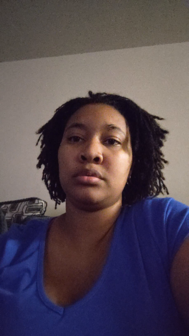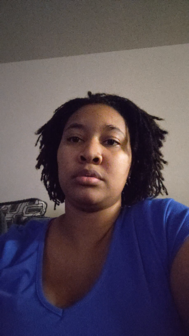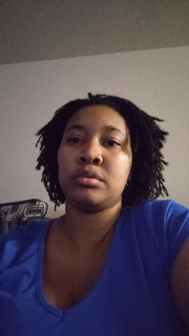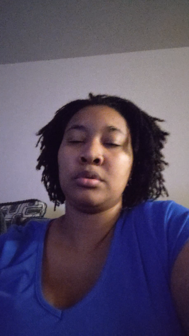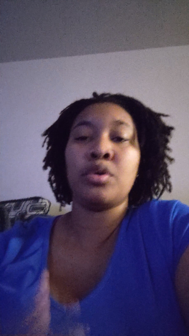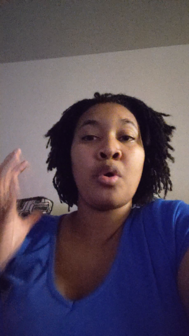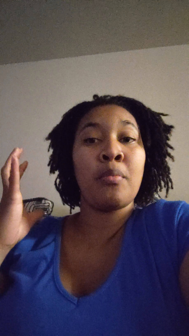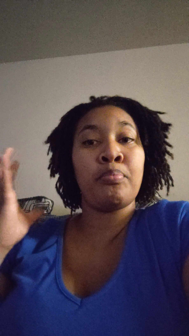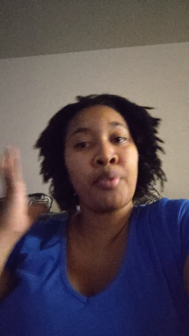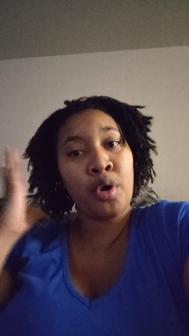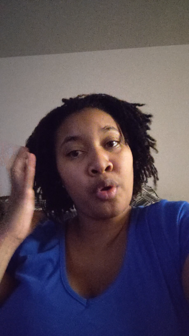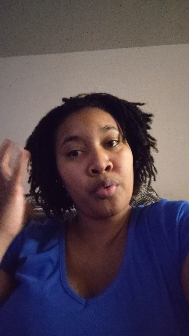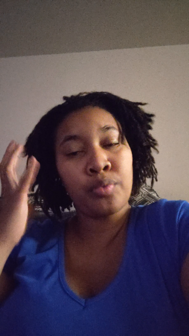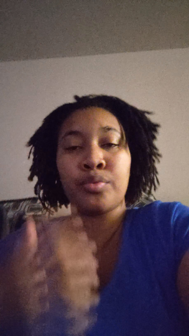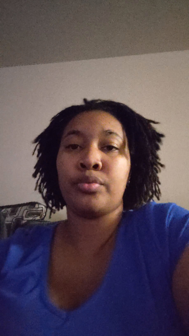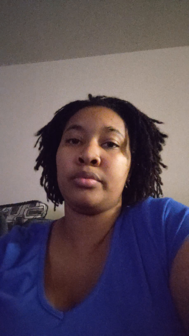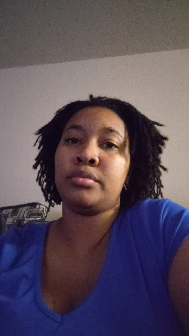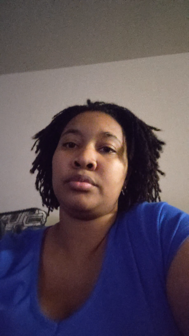pillow